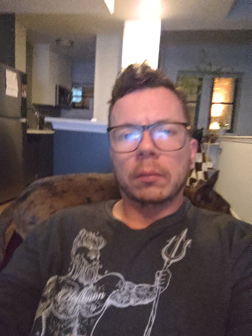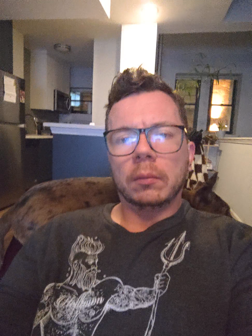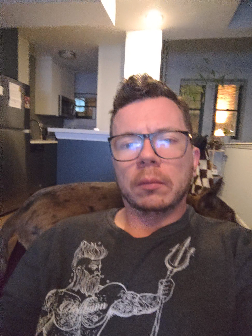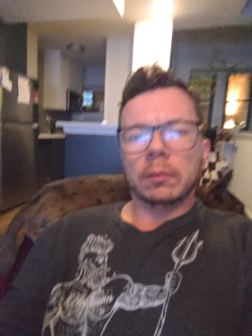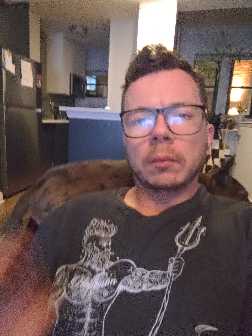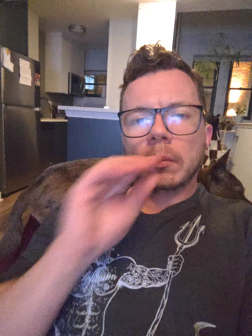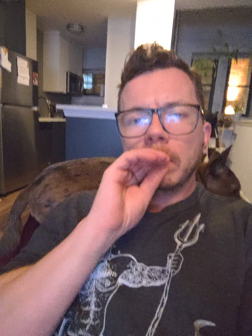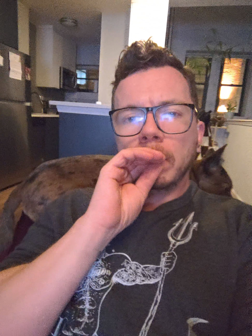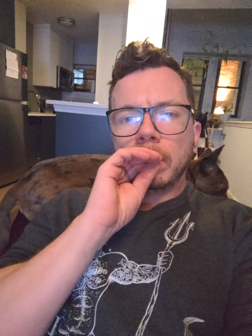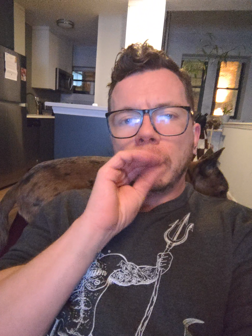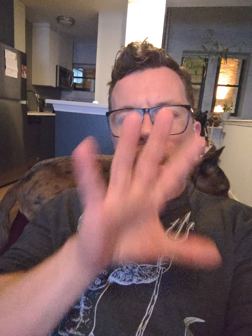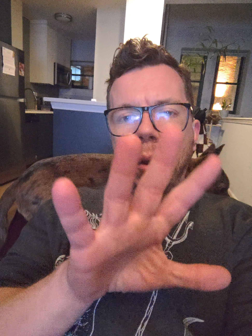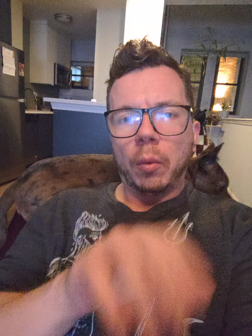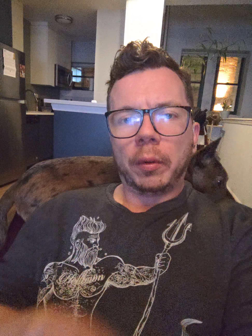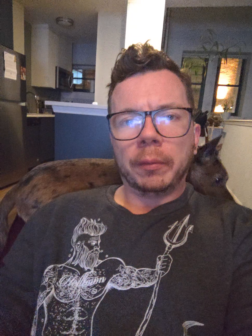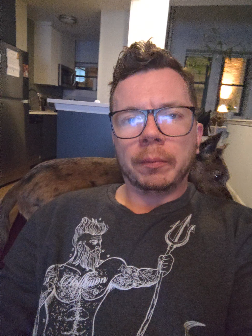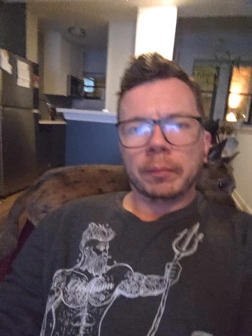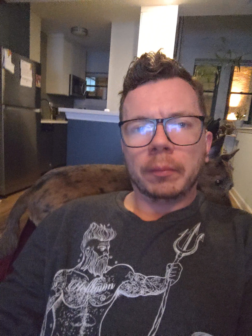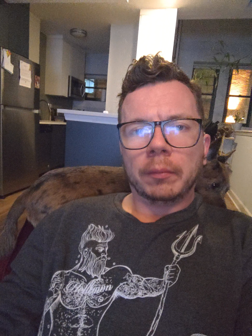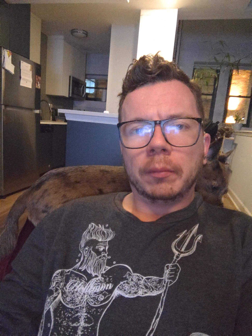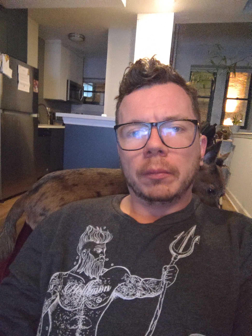blow